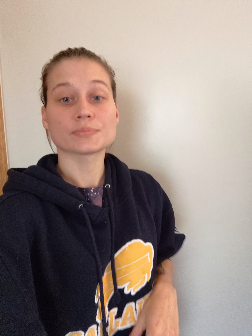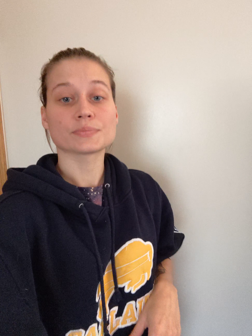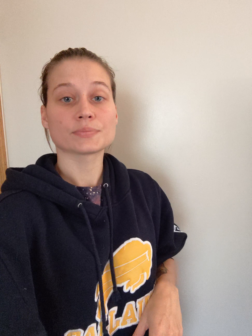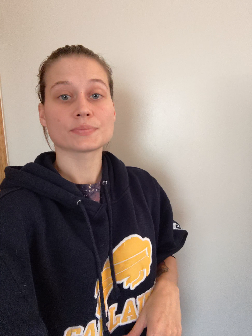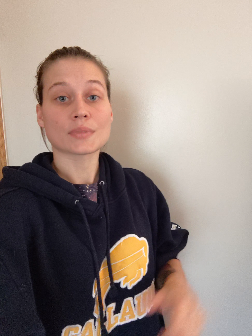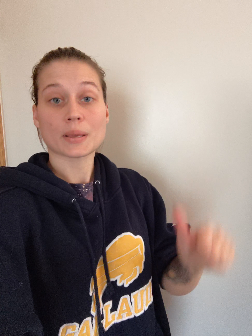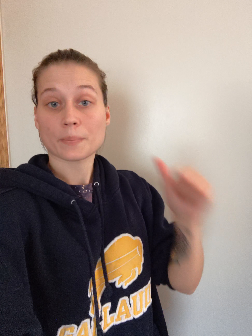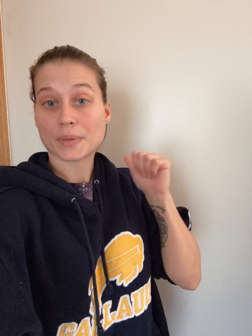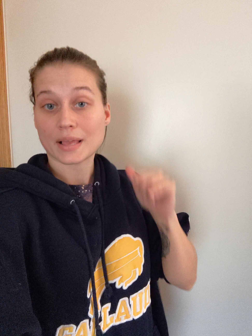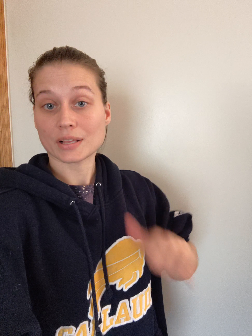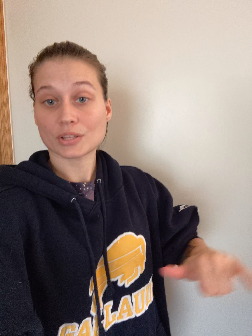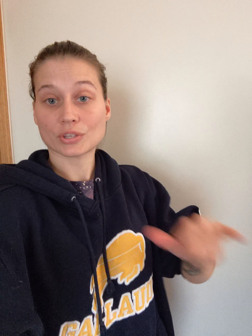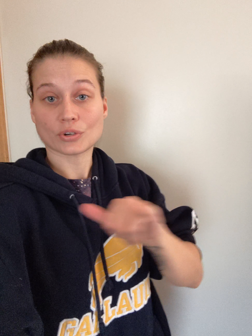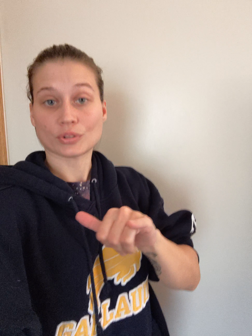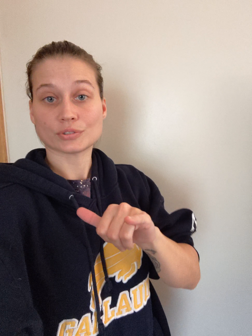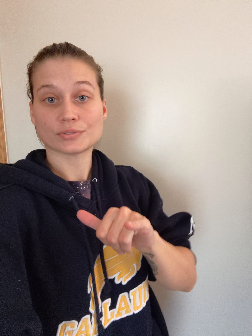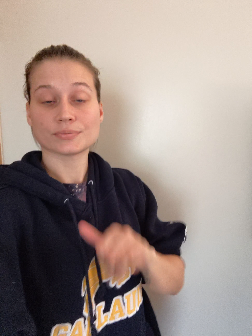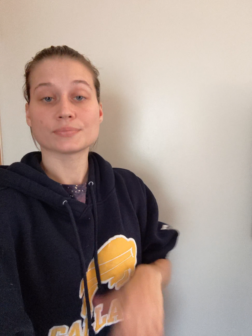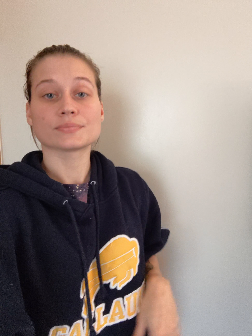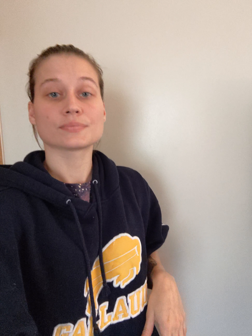backyard